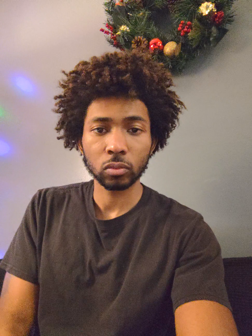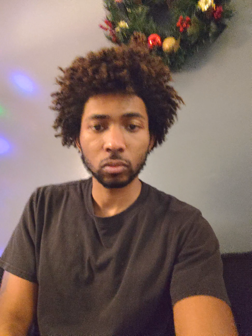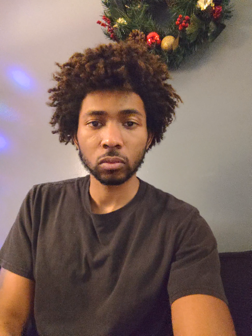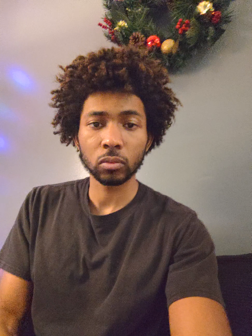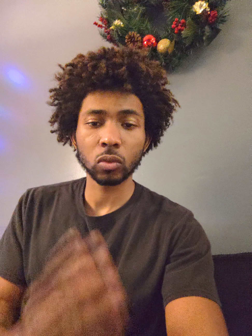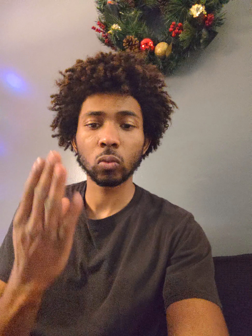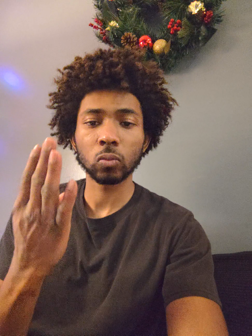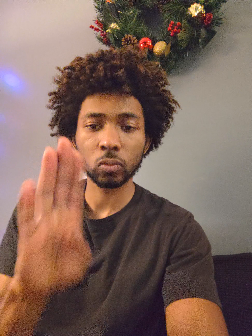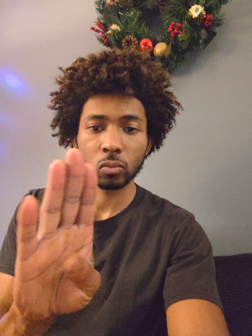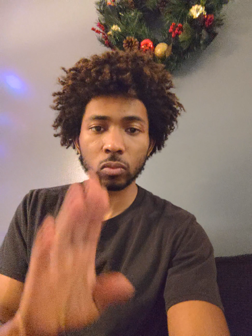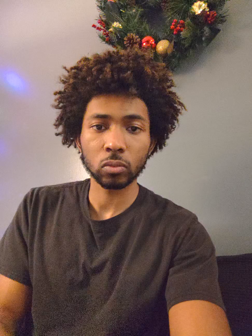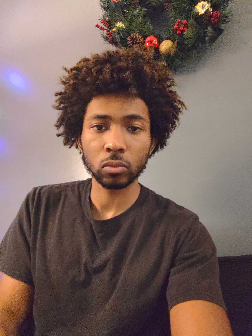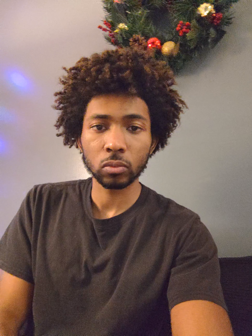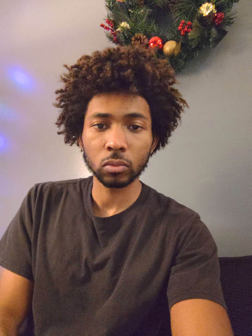close